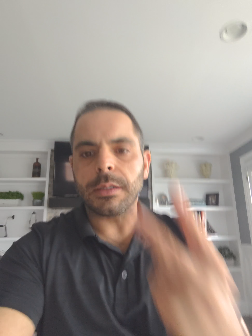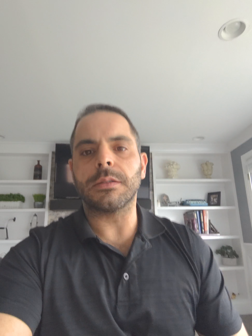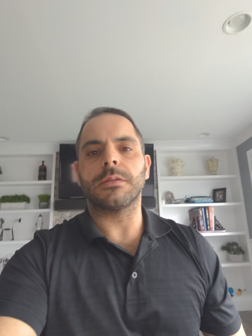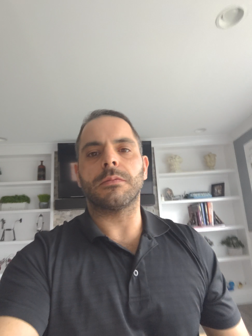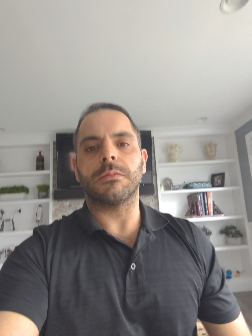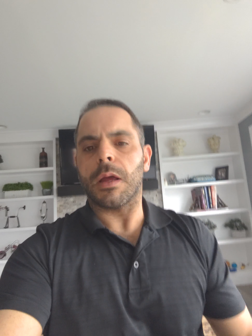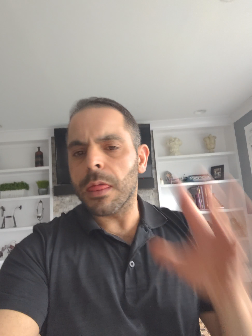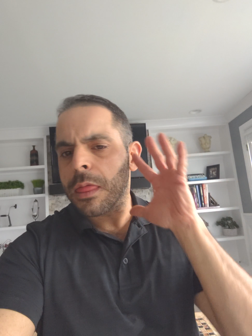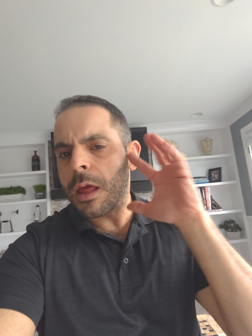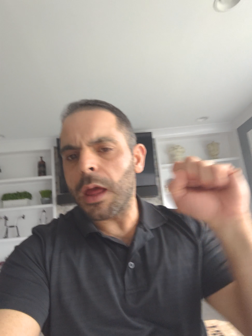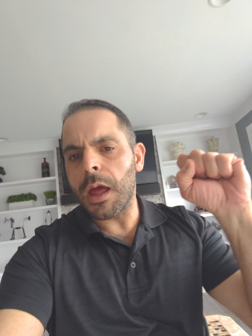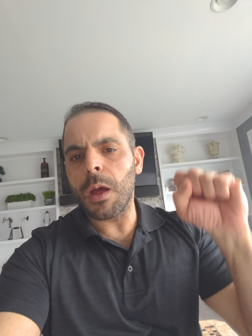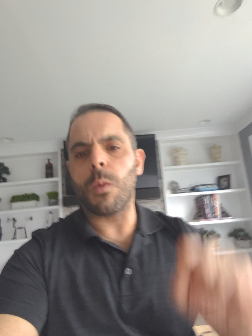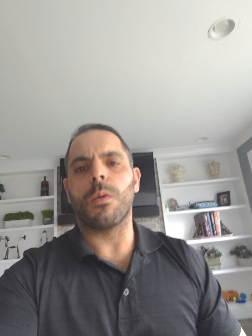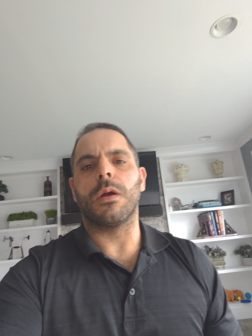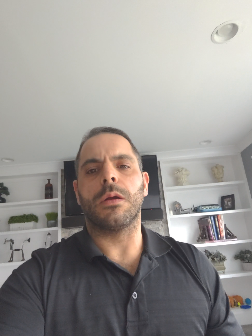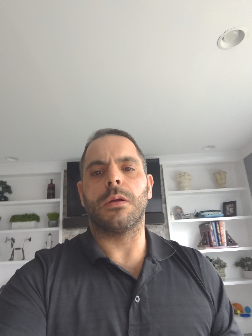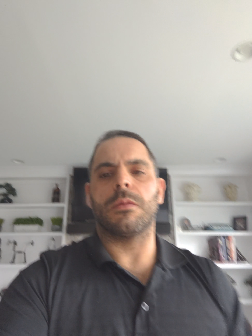loud